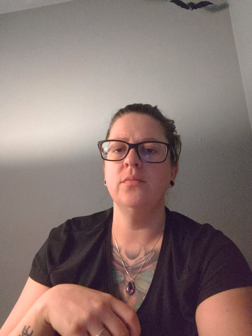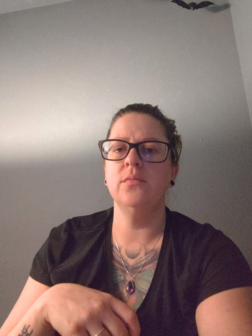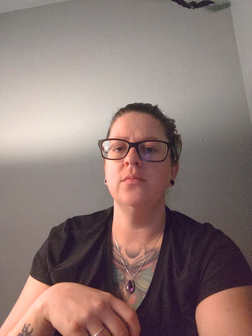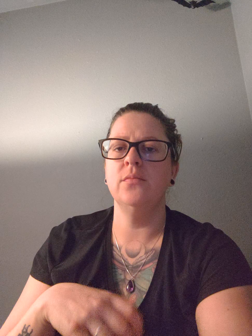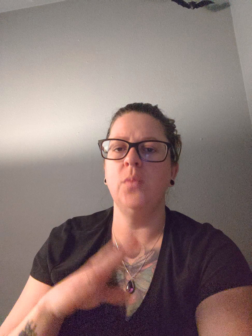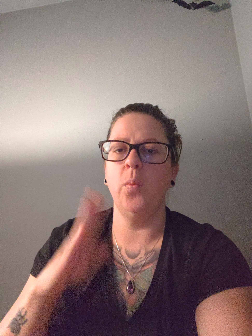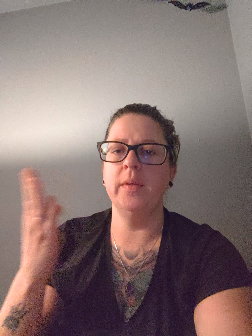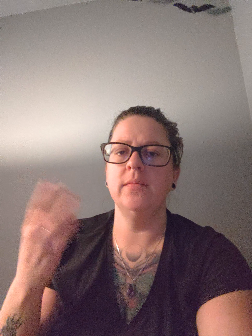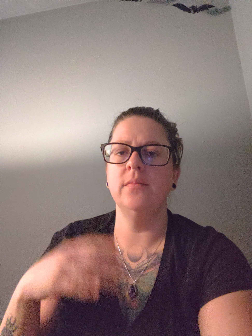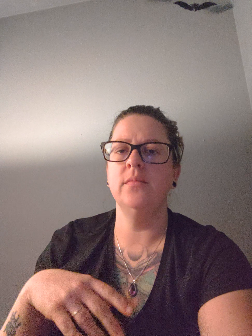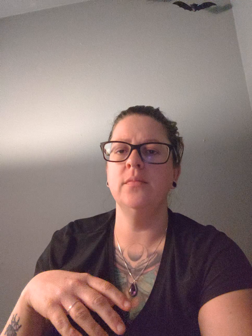open